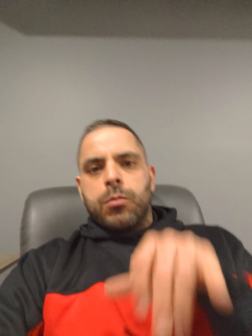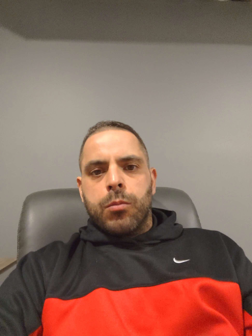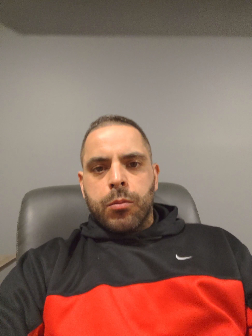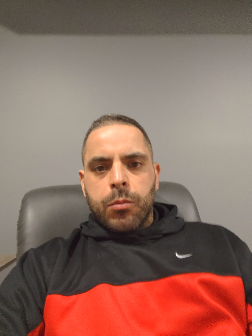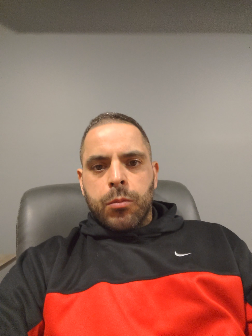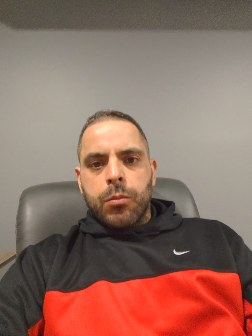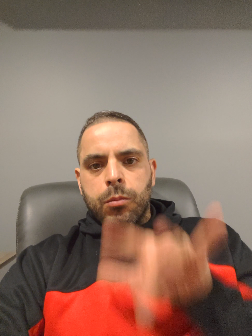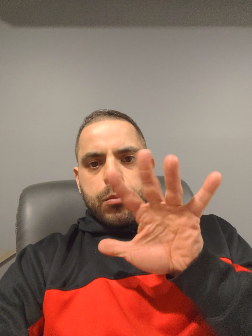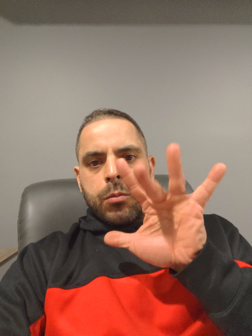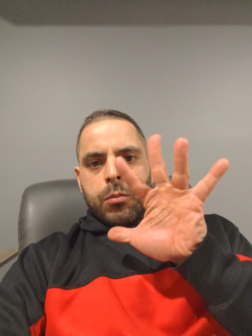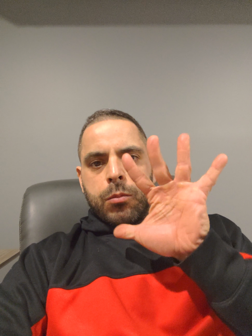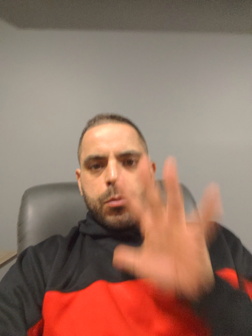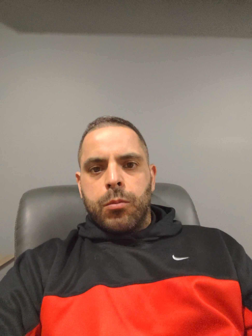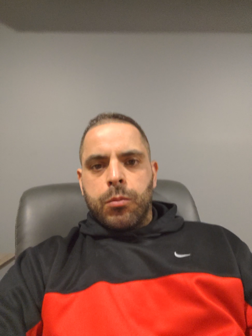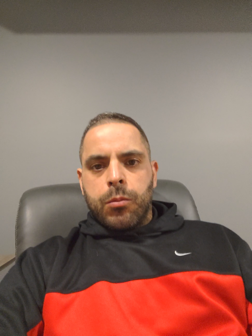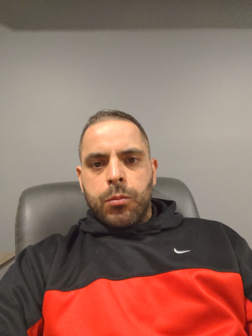finger